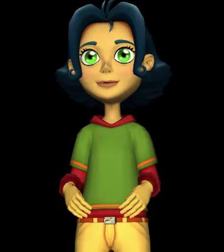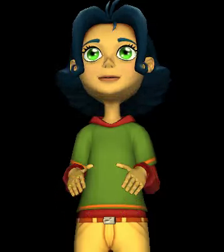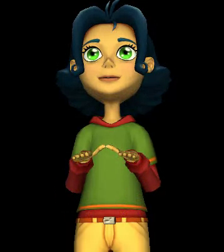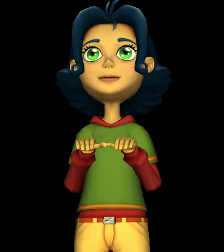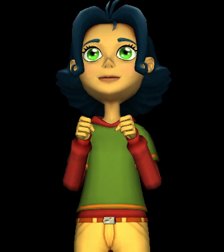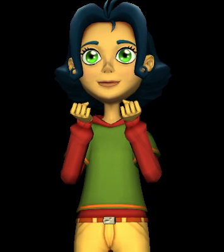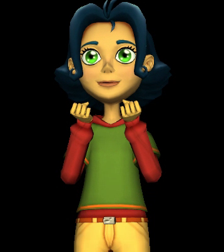ينقذ